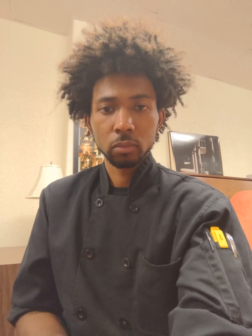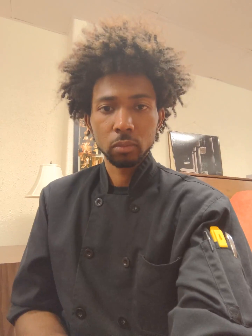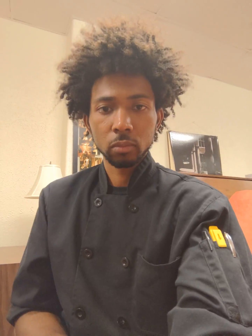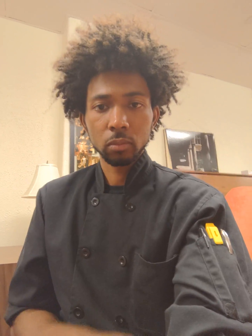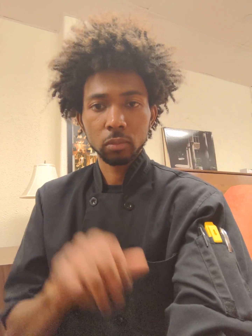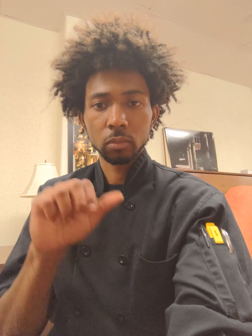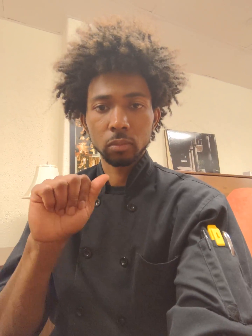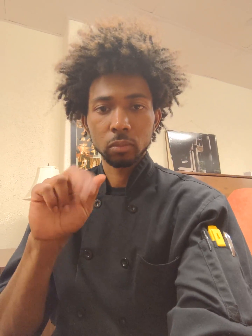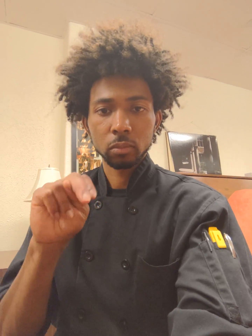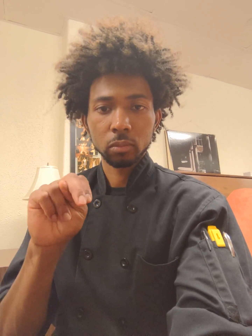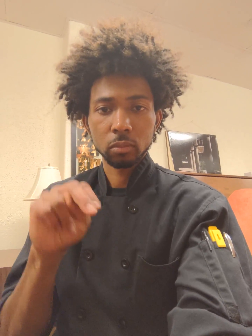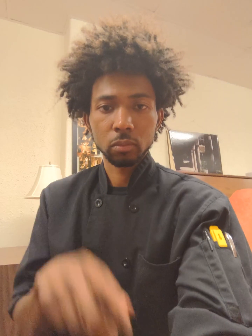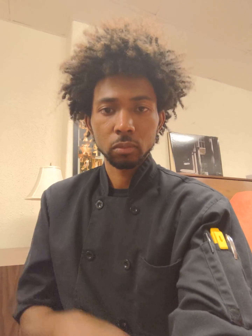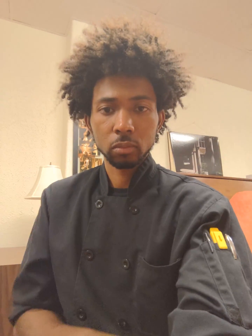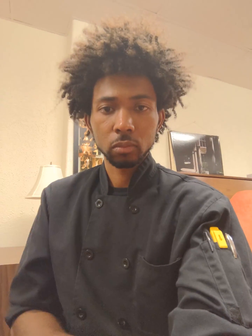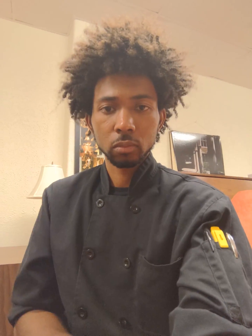an